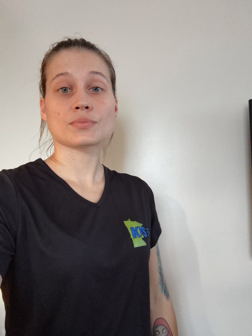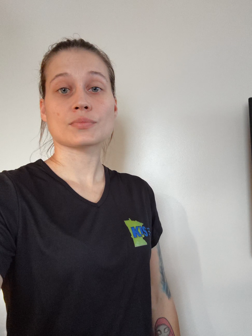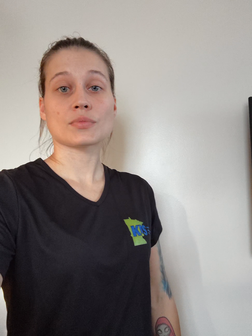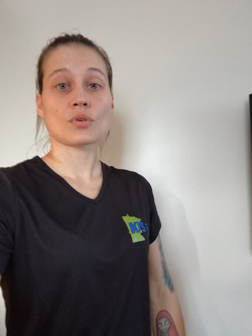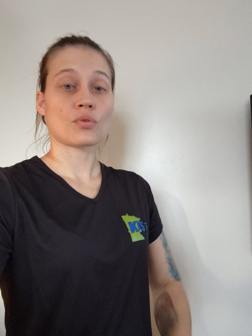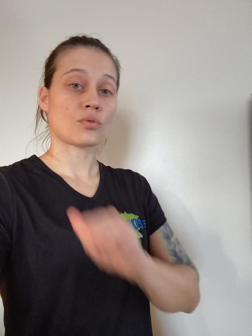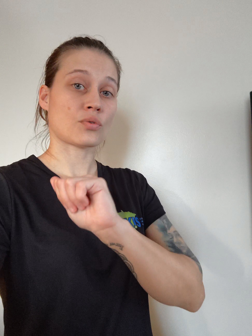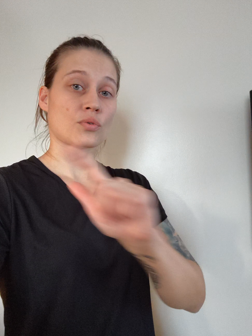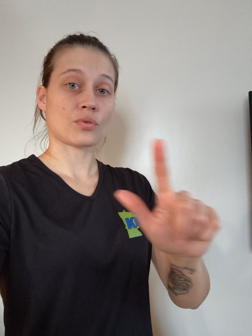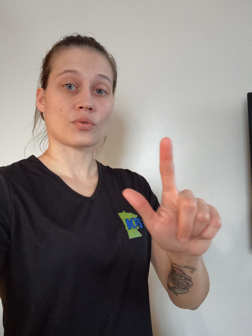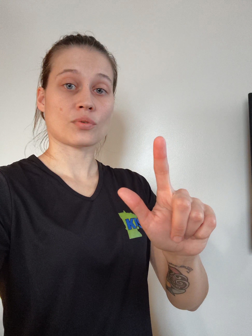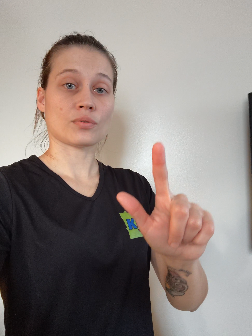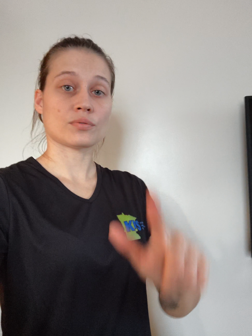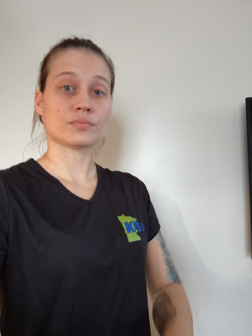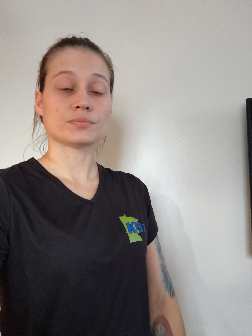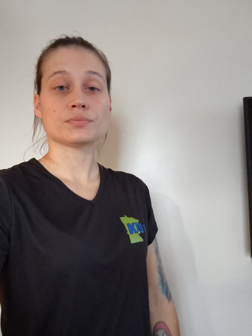all